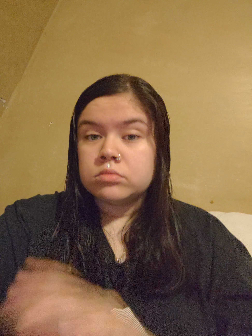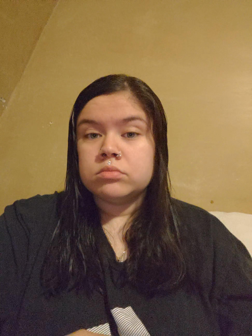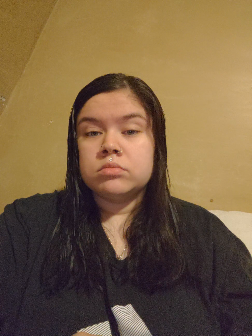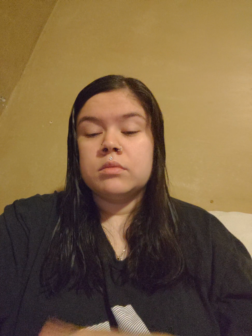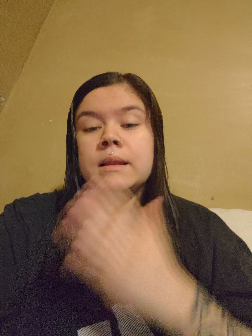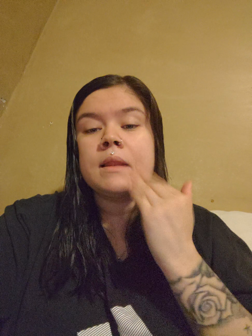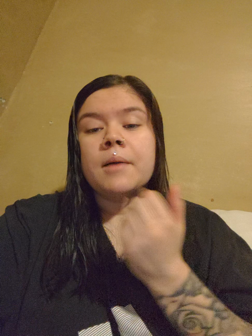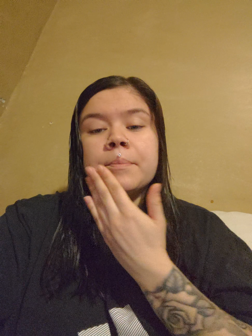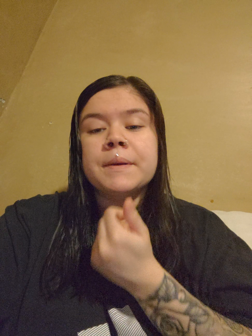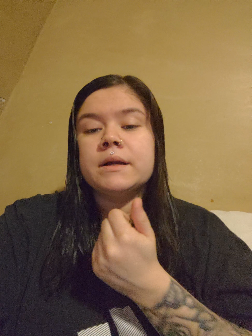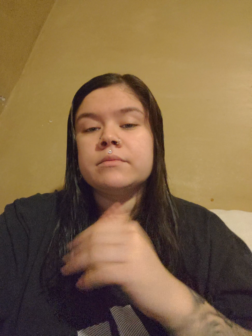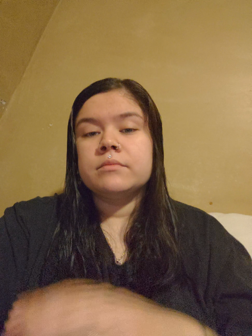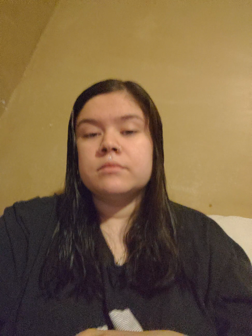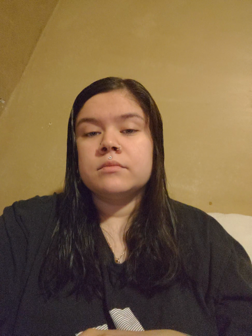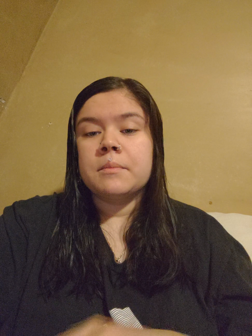napkin